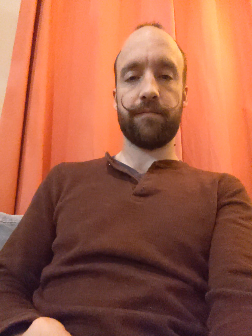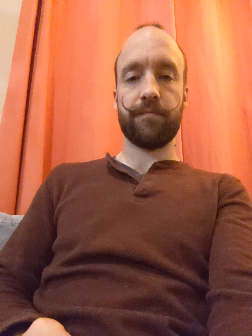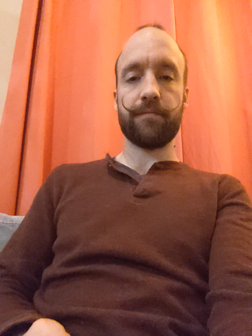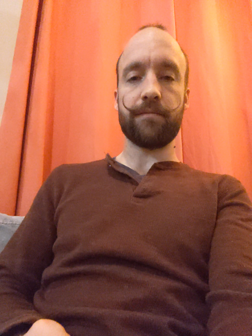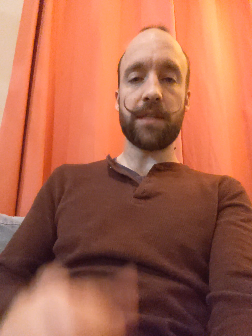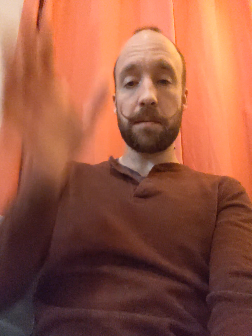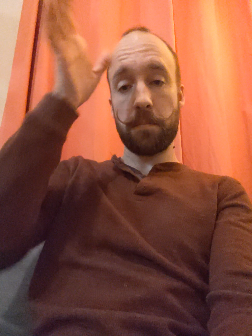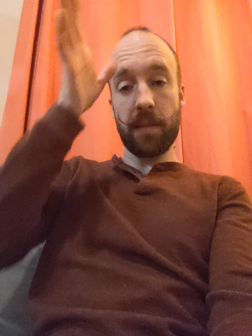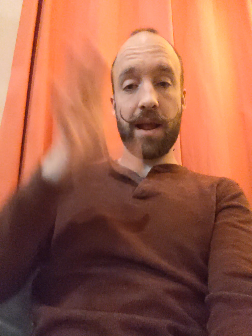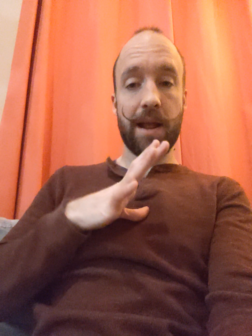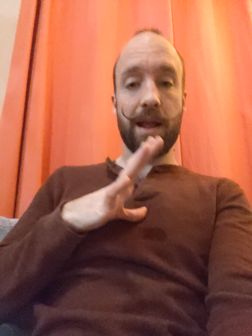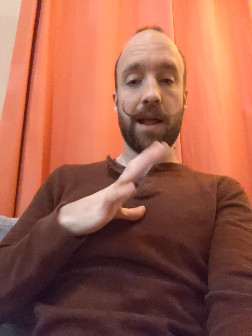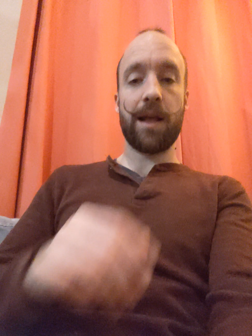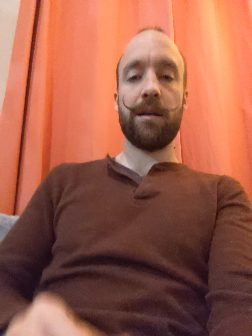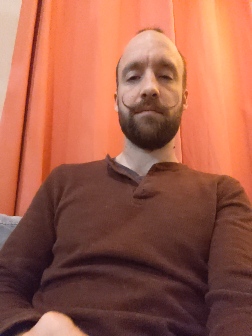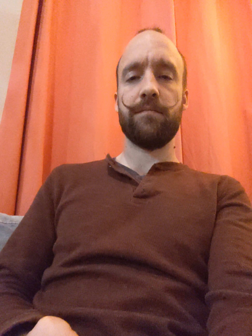man